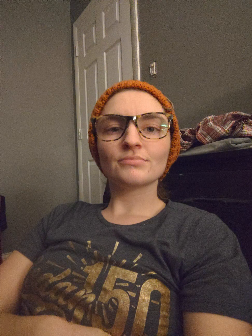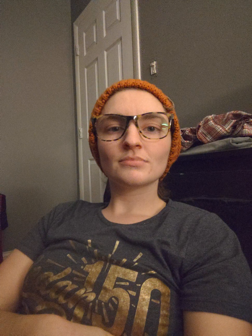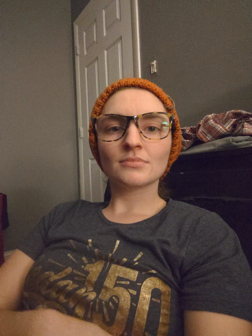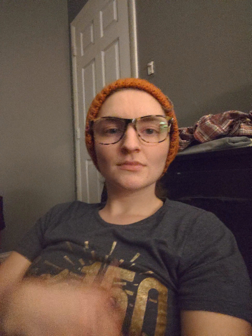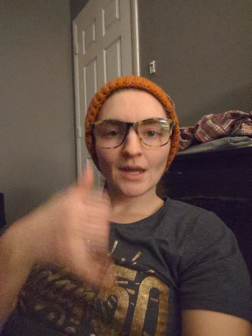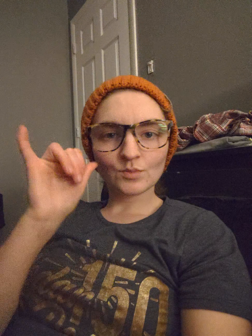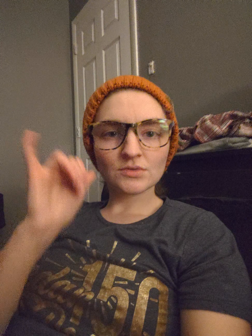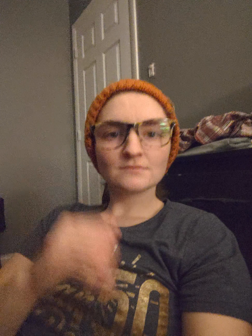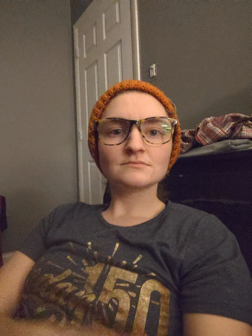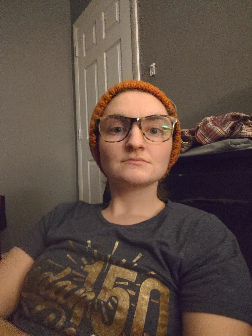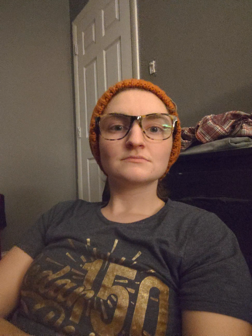cowboy